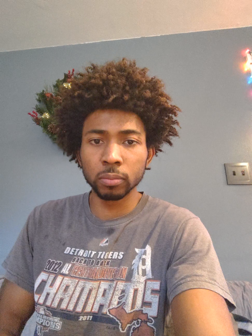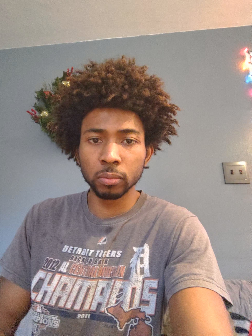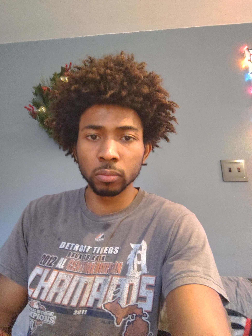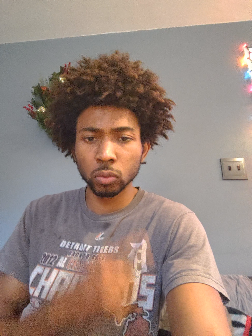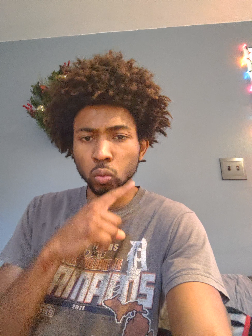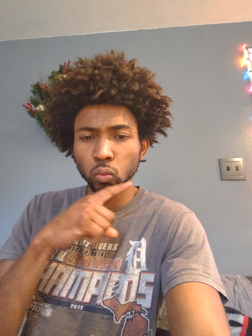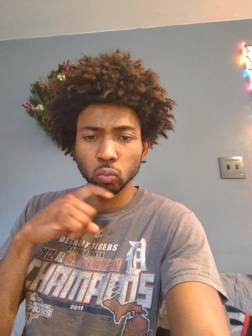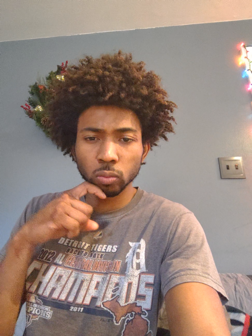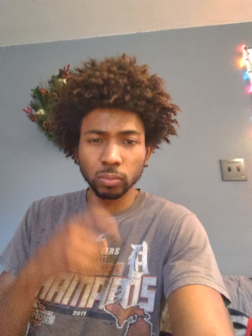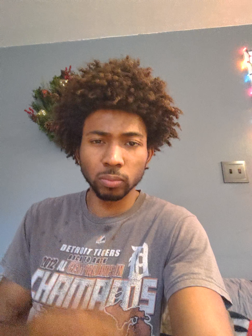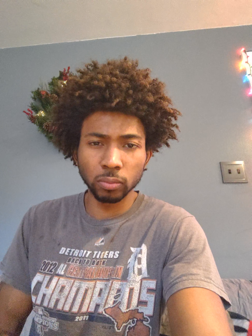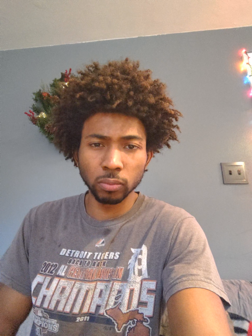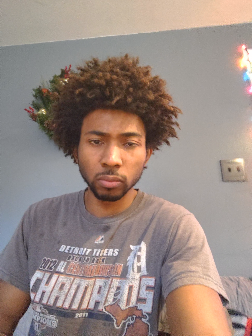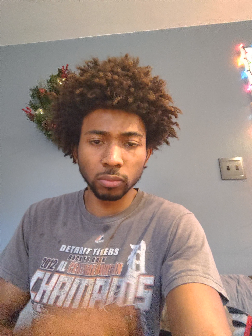dry